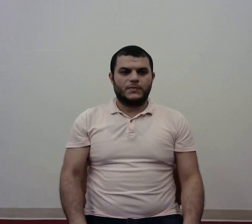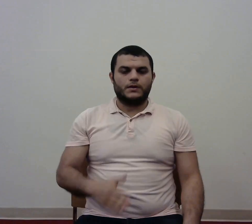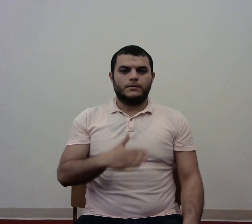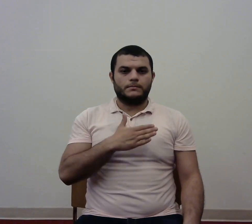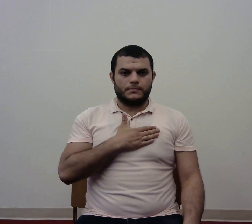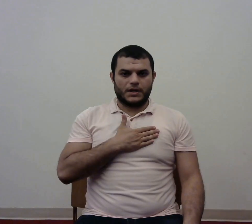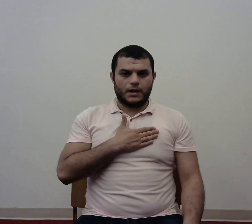mən